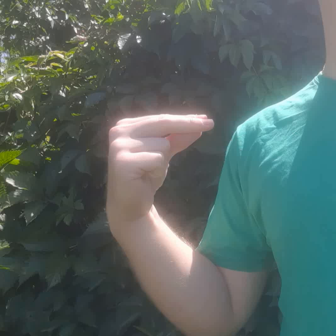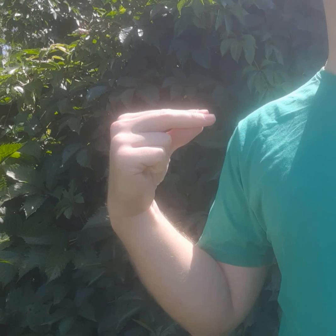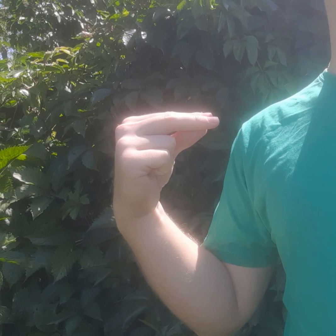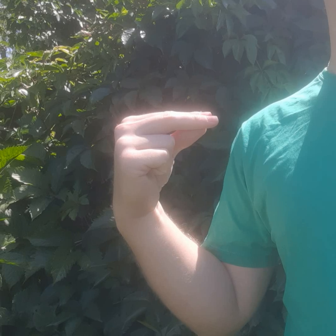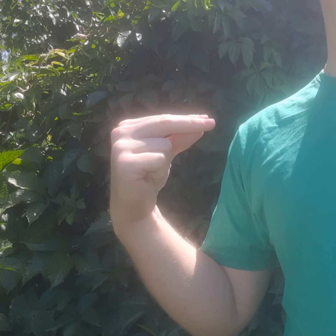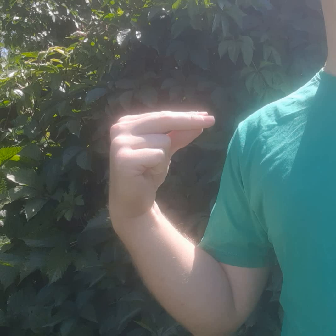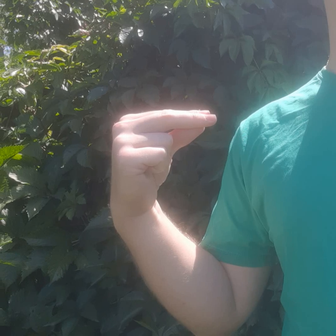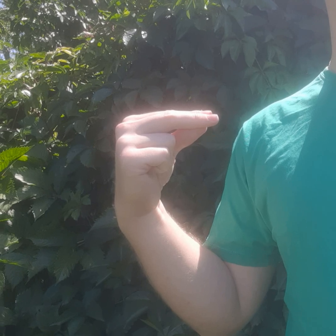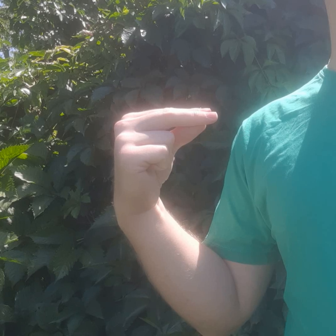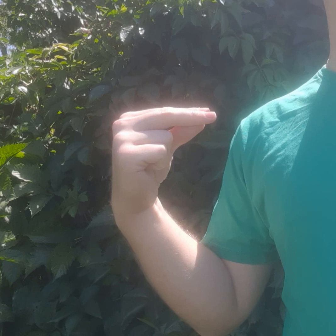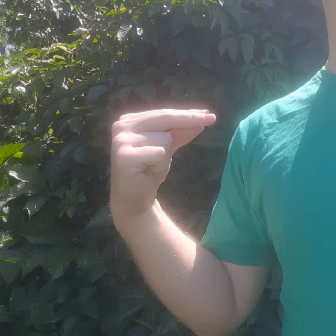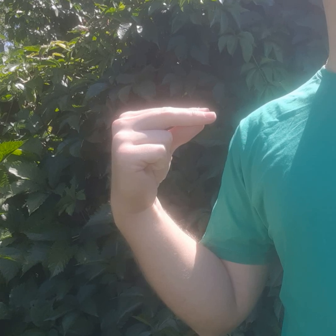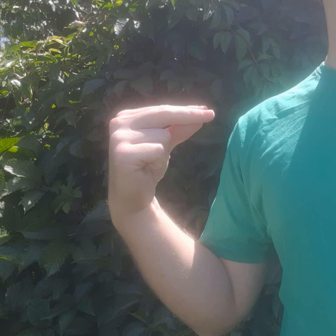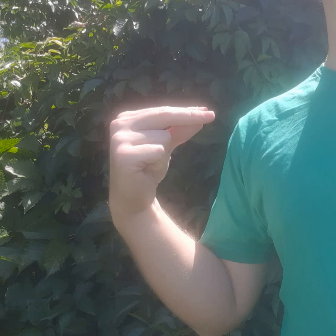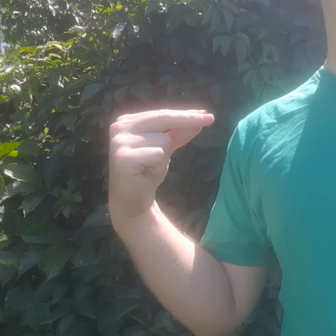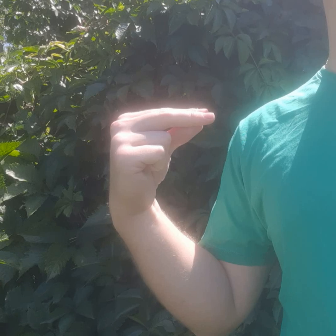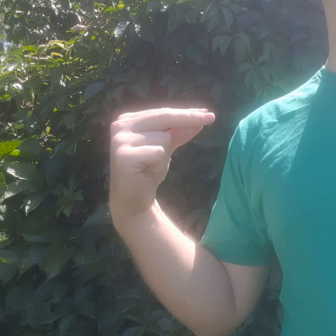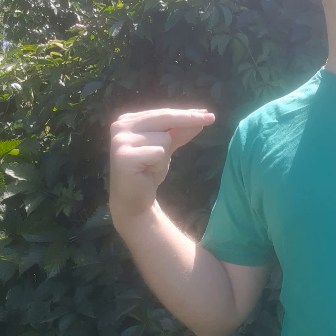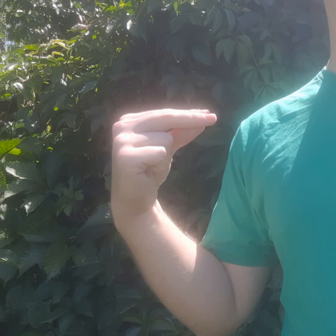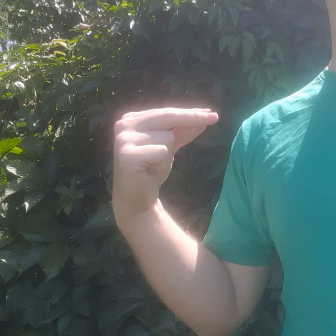Ч